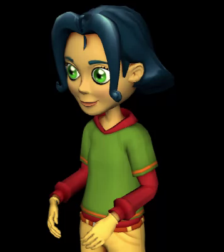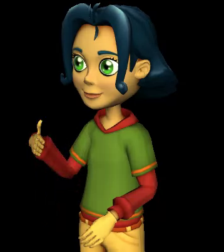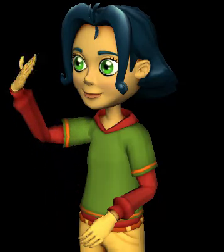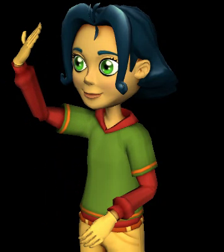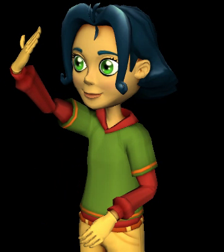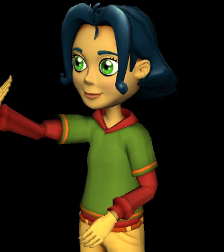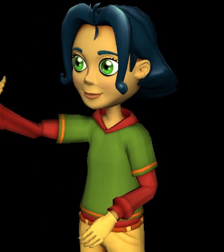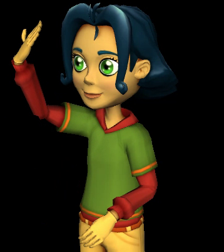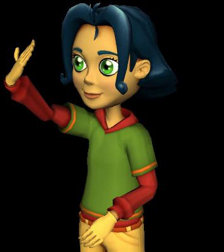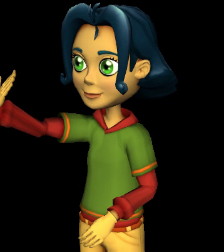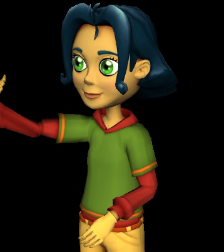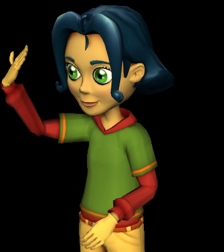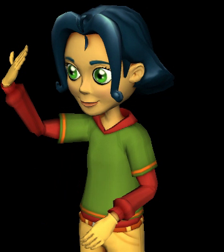حيوان